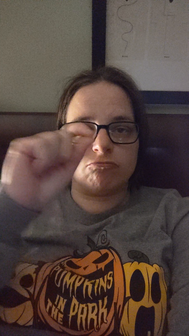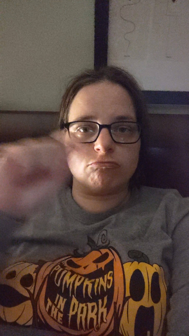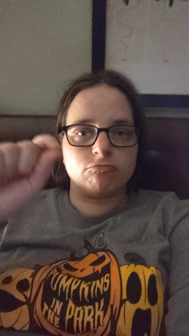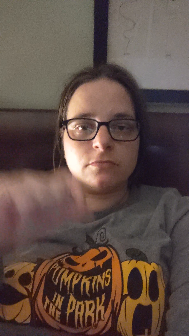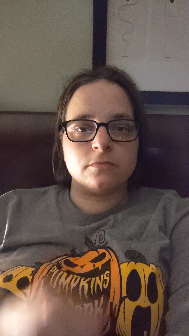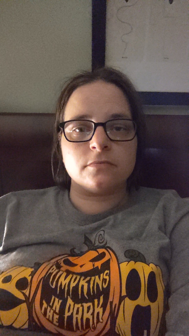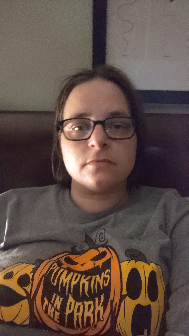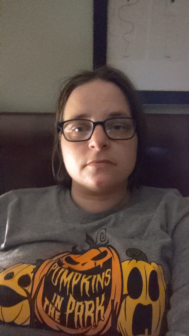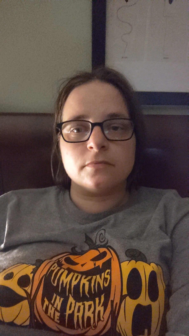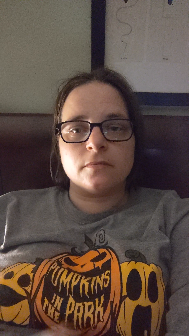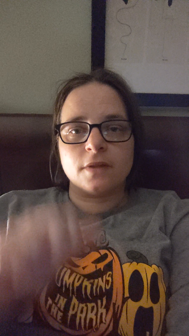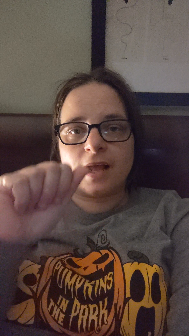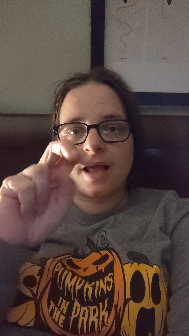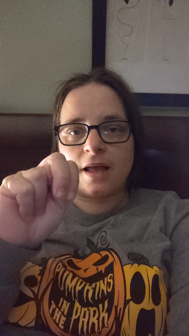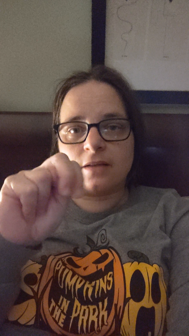an